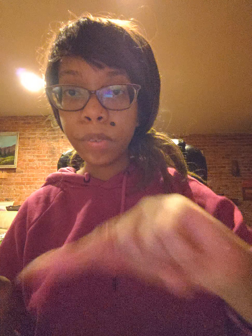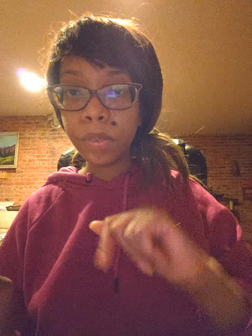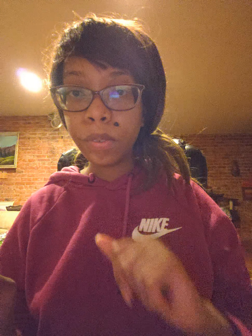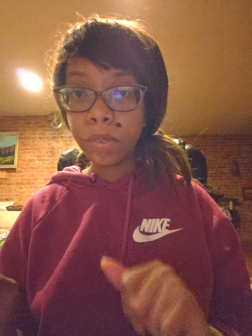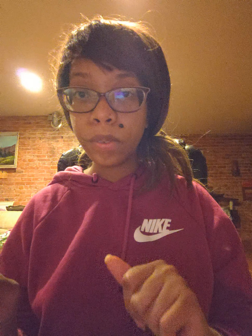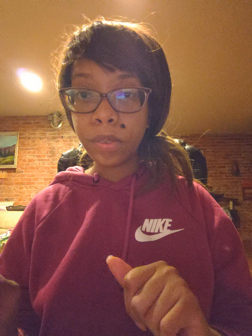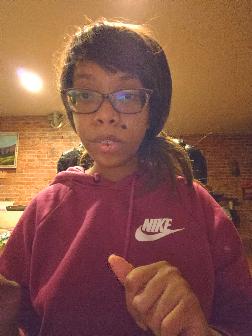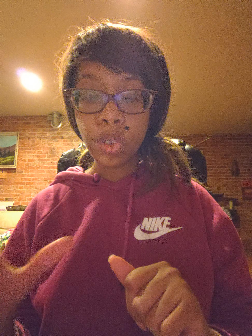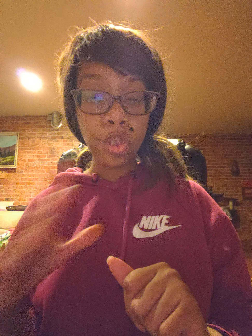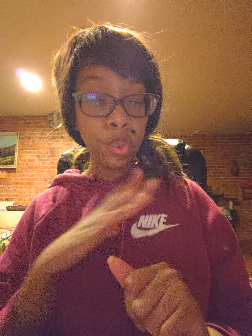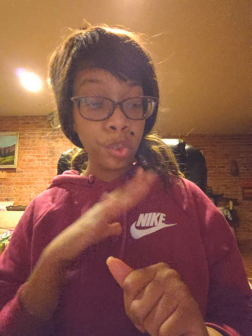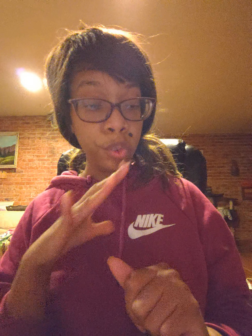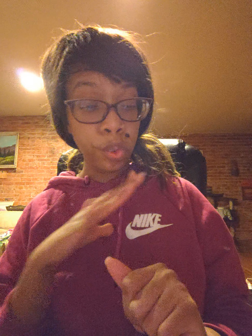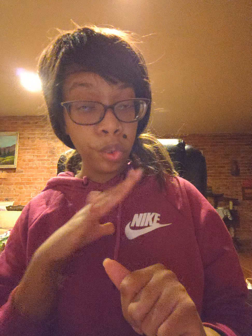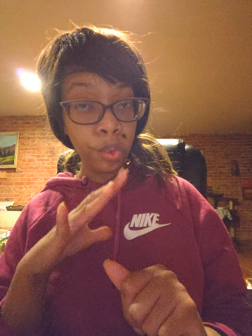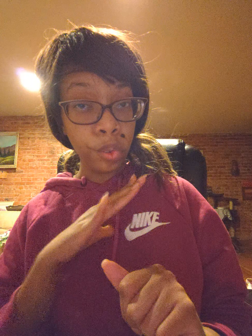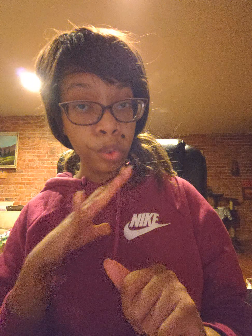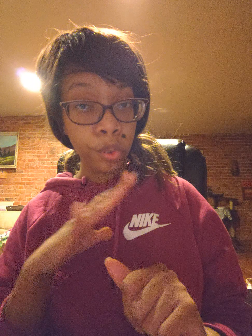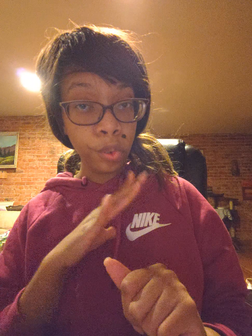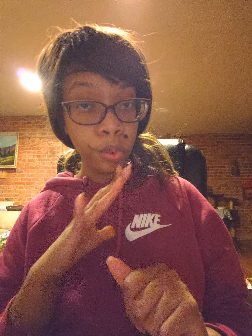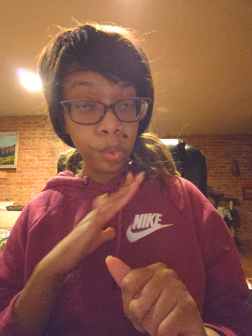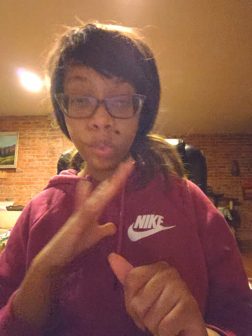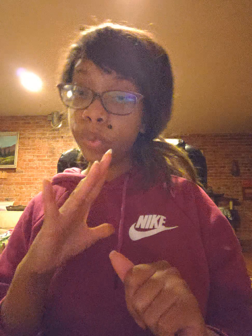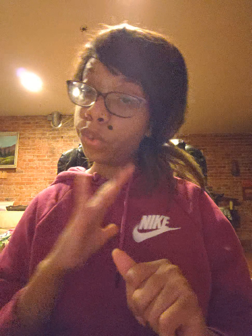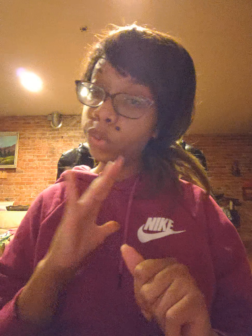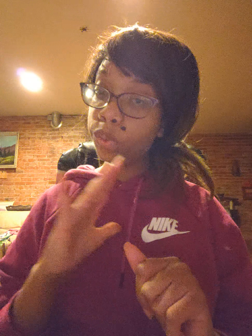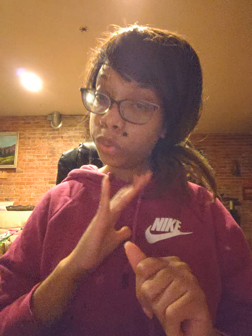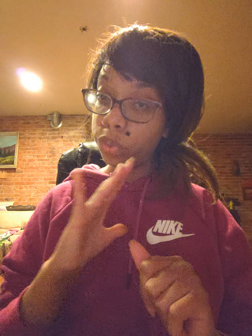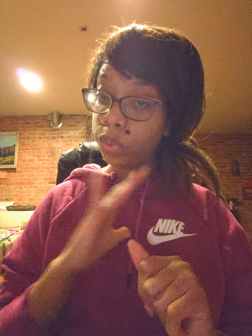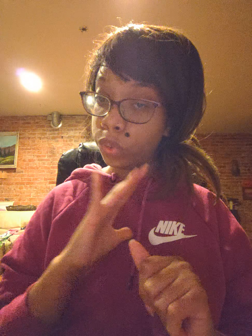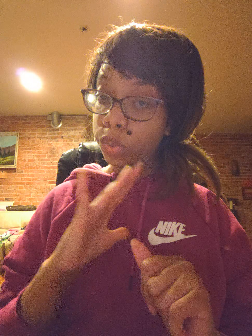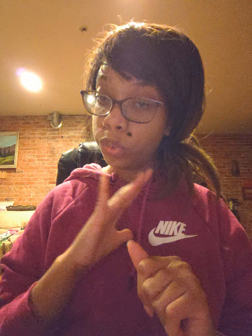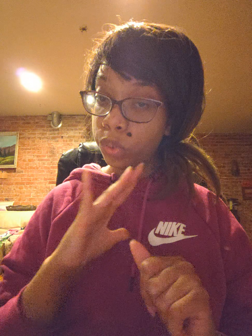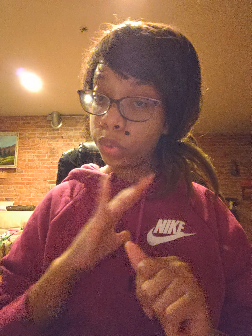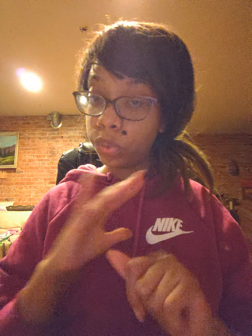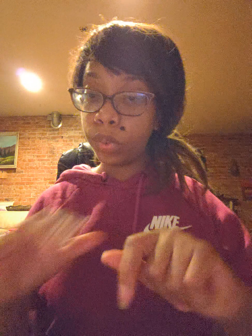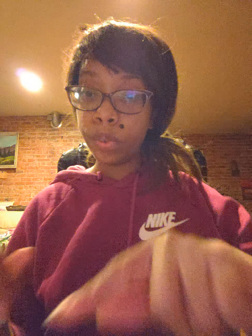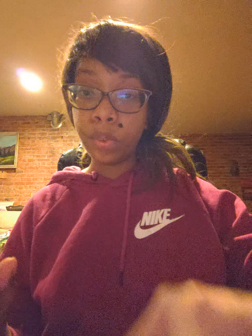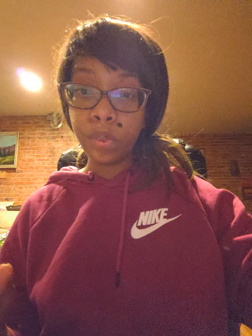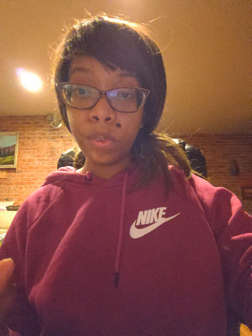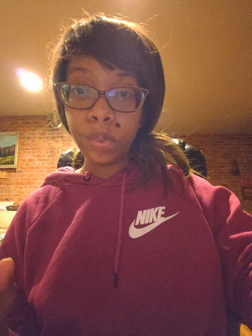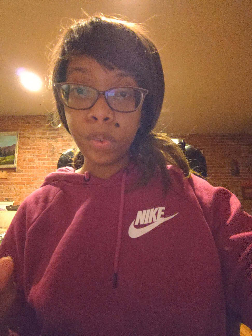fine